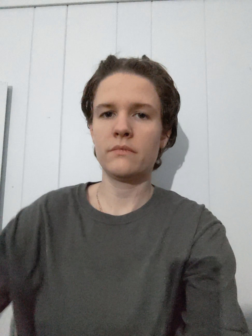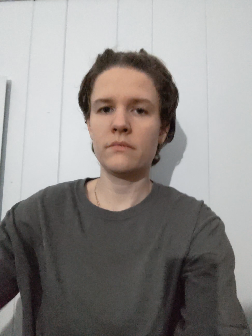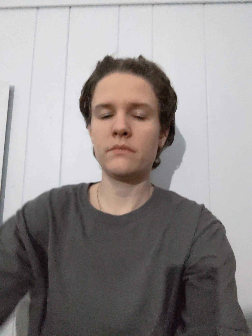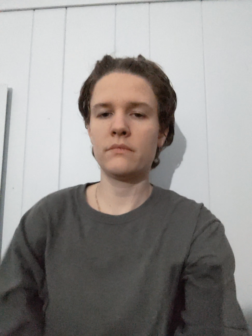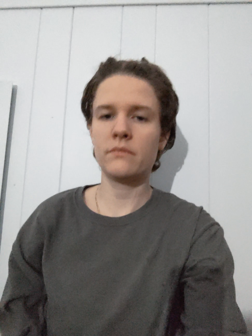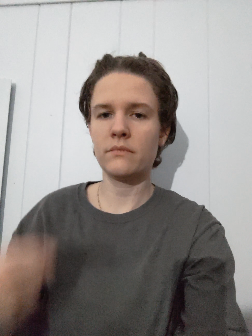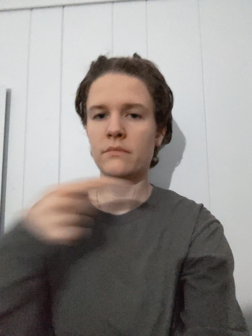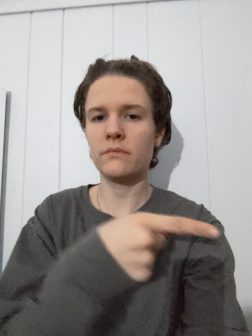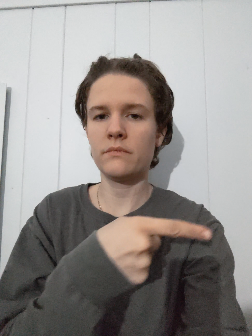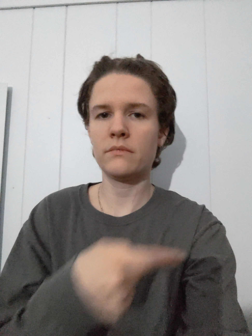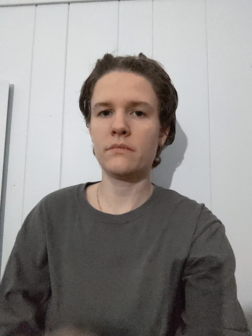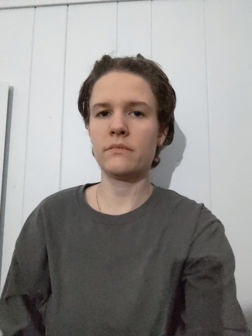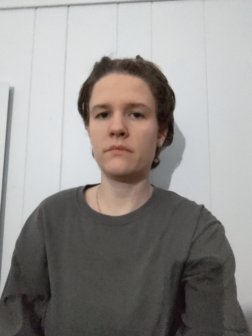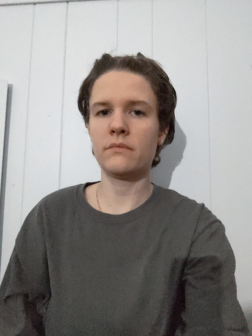he/she/it